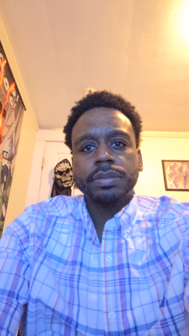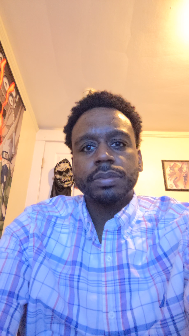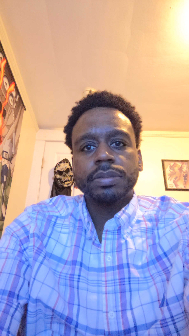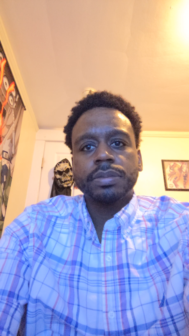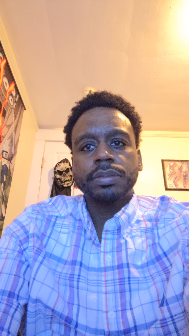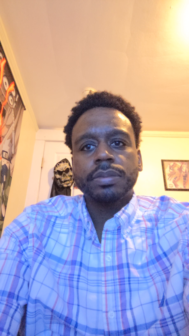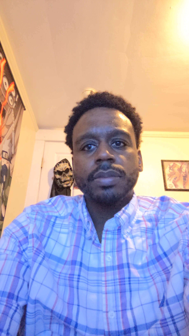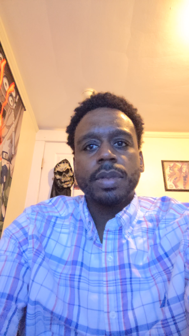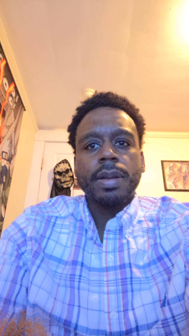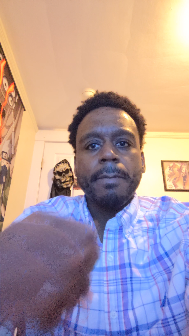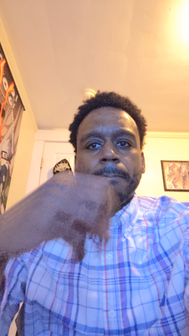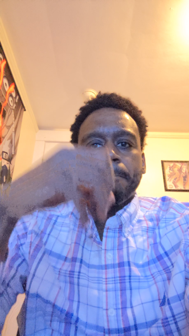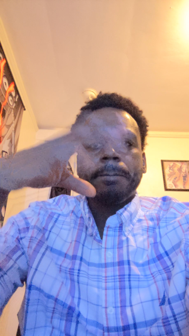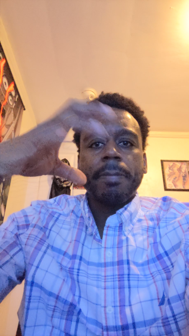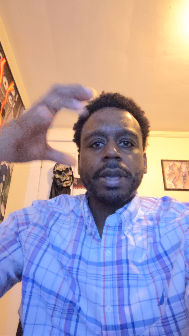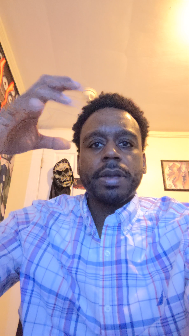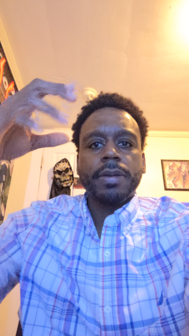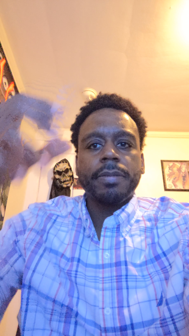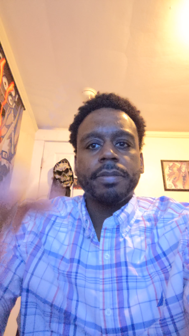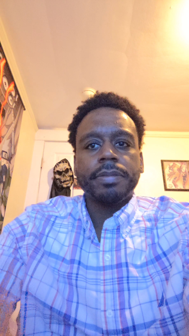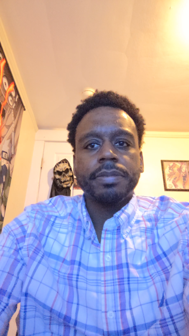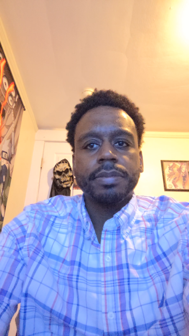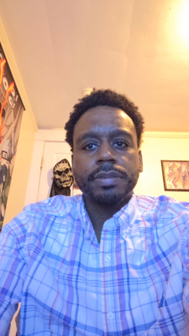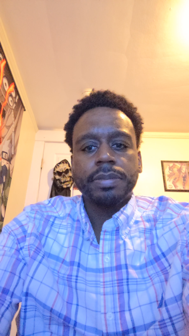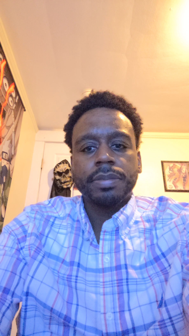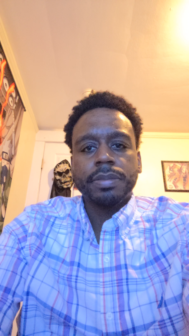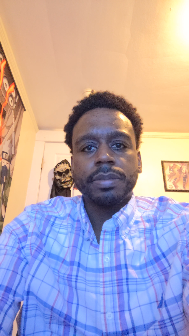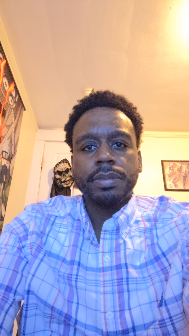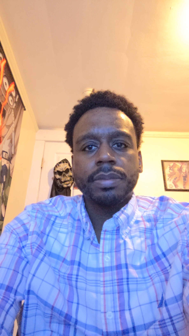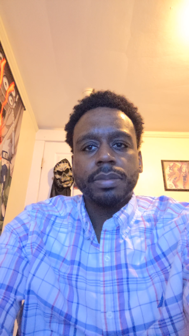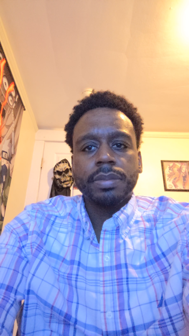bubbles